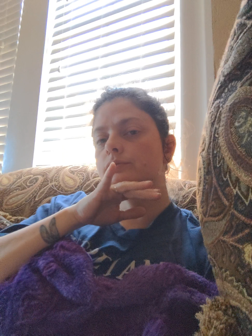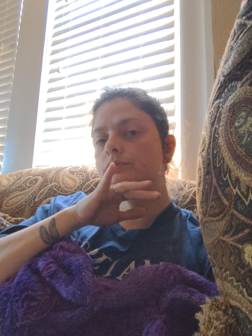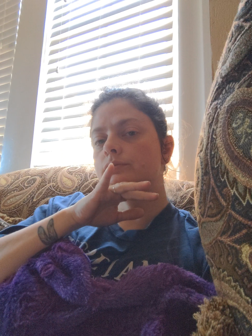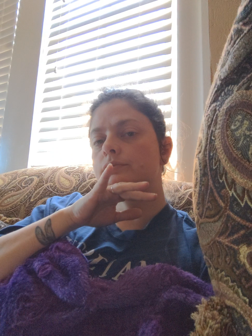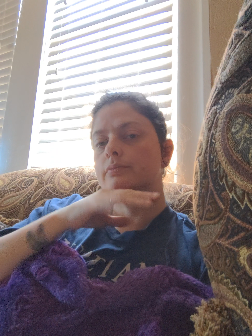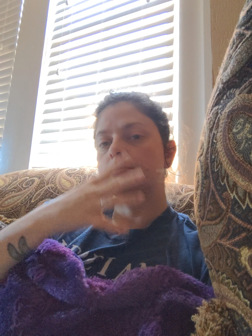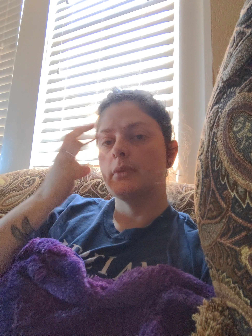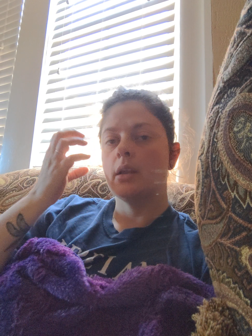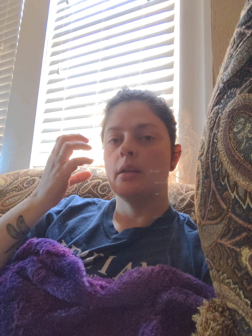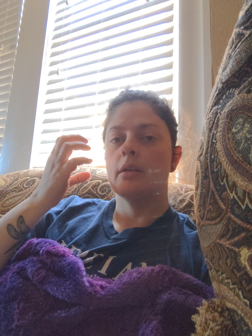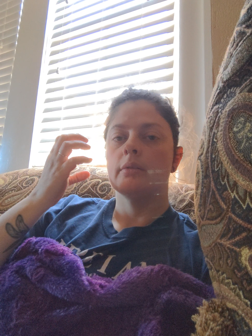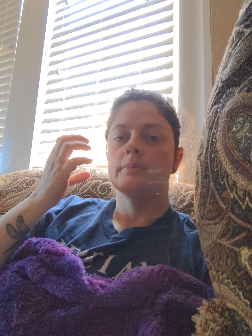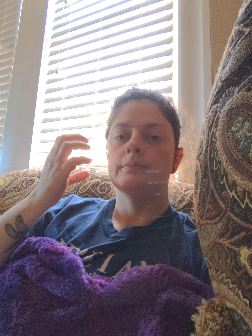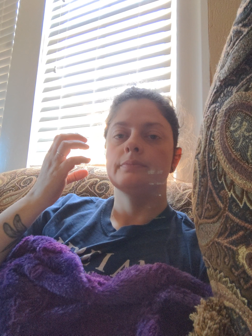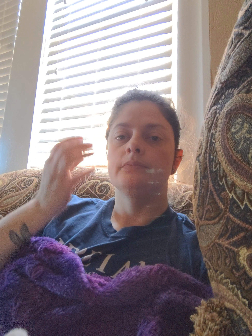mad